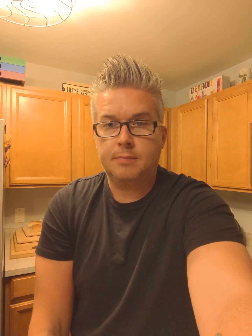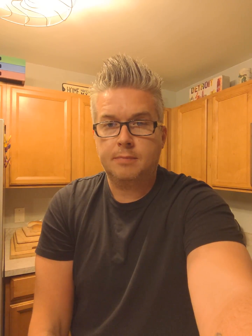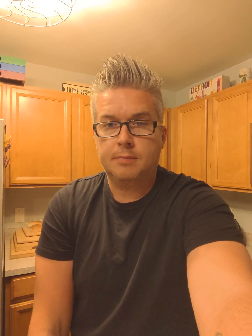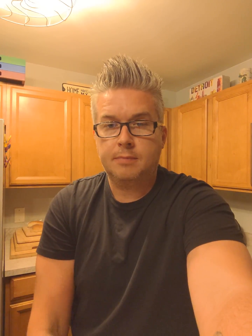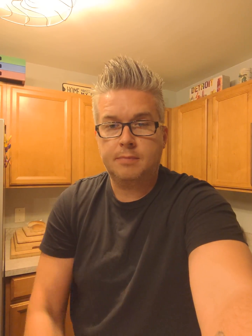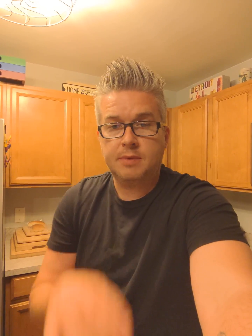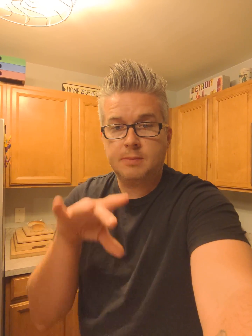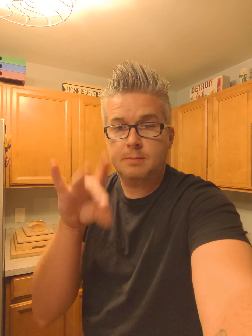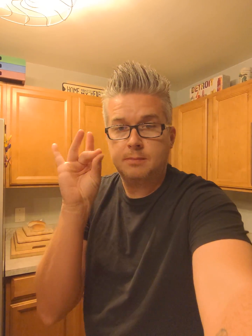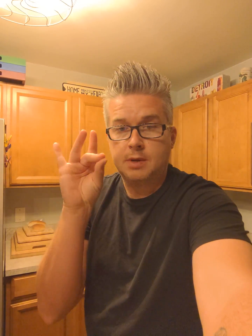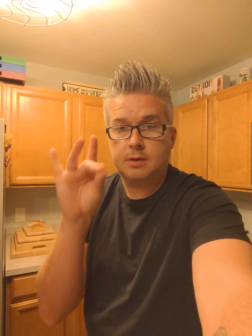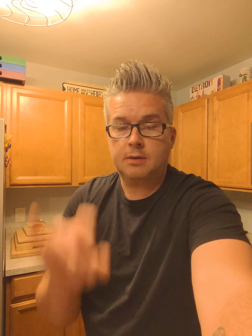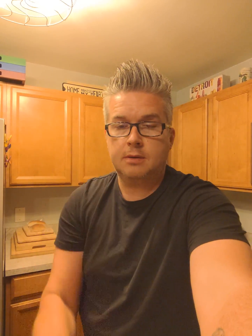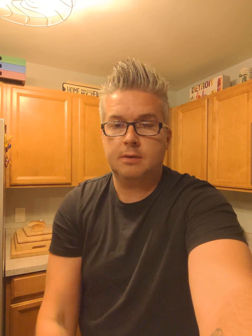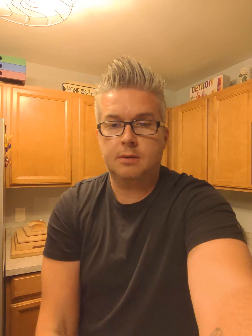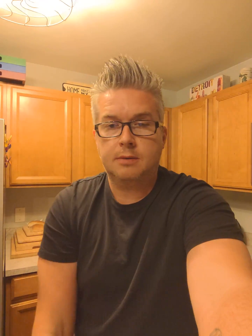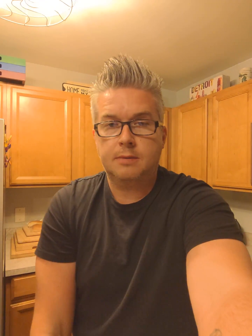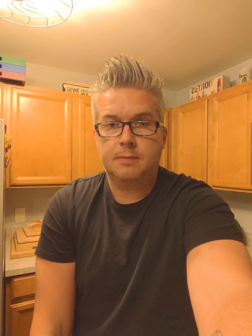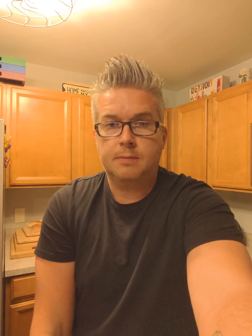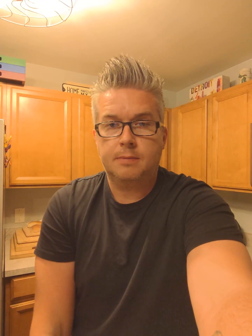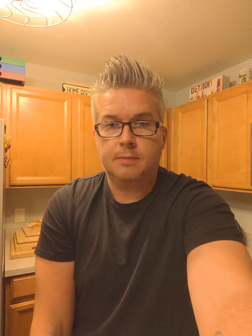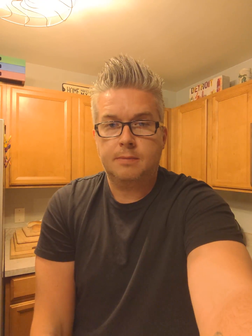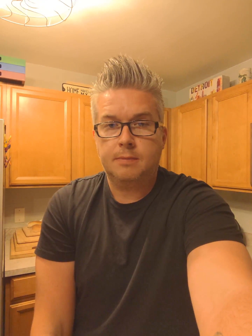pick